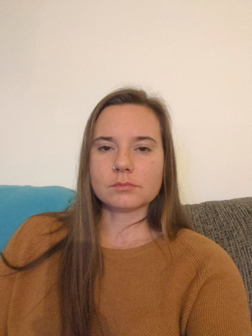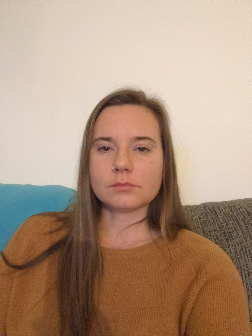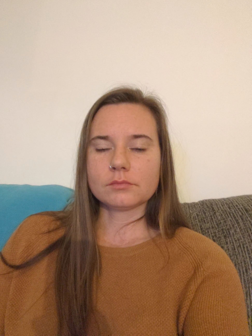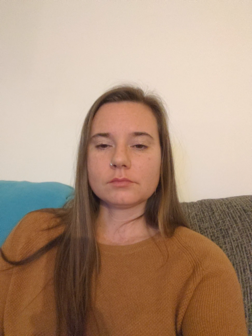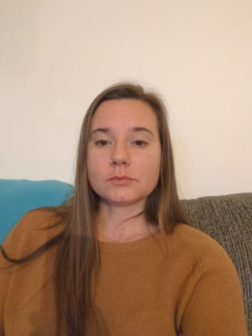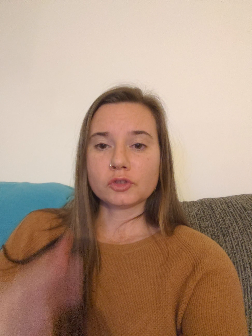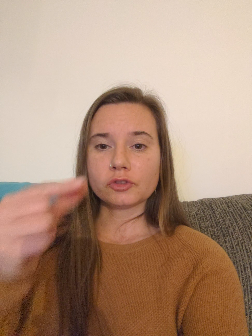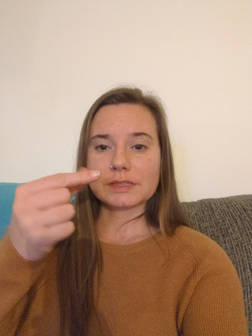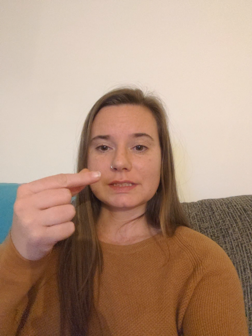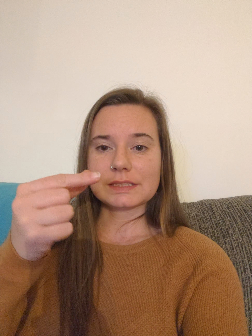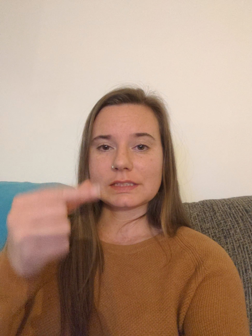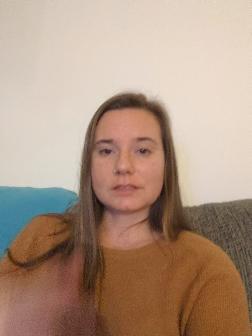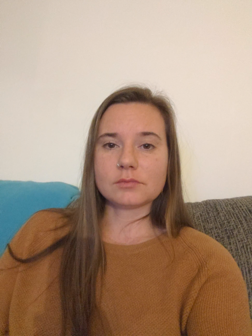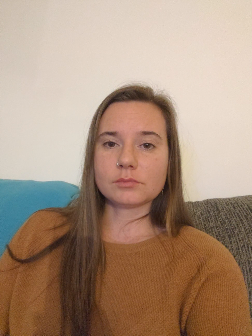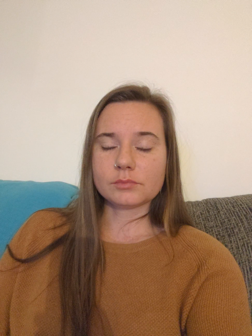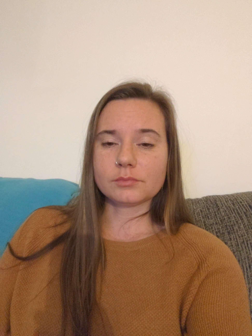green